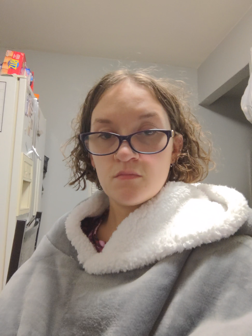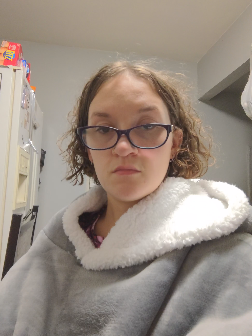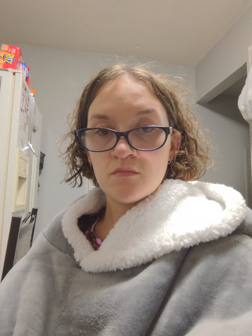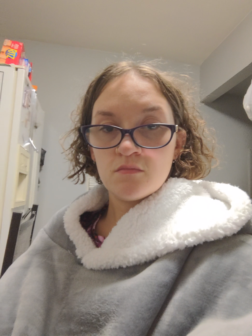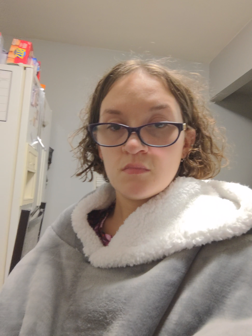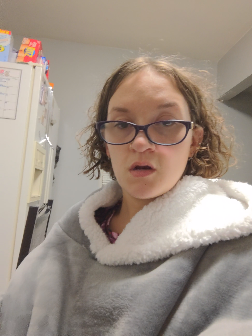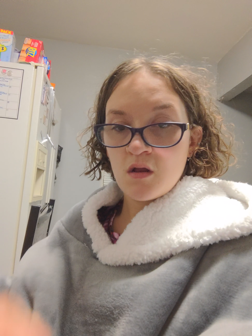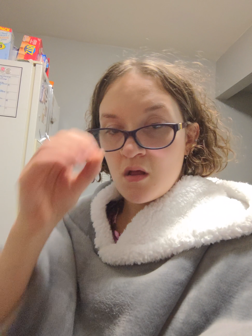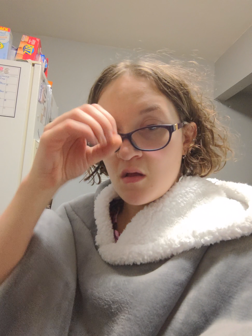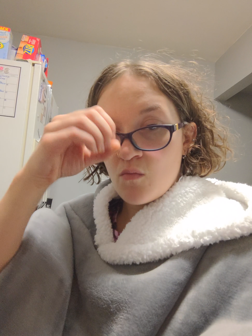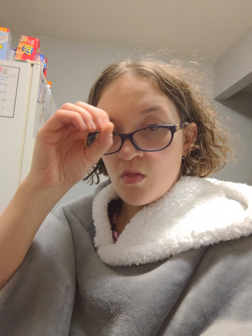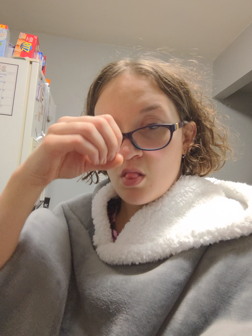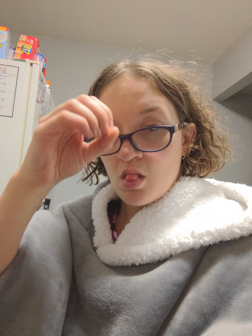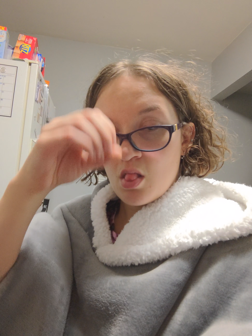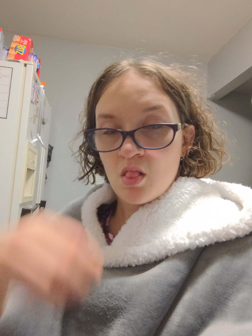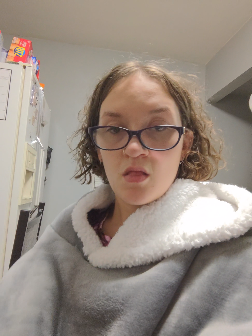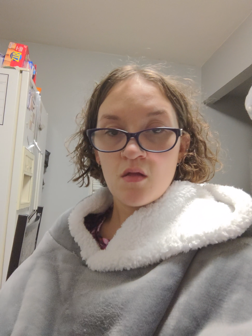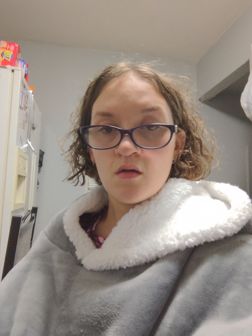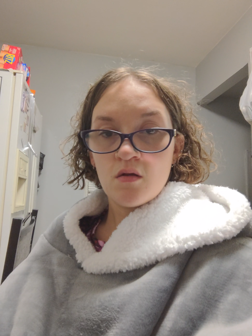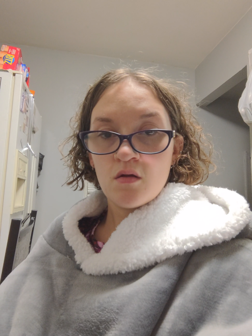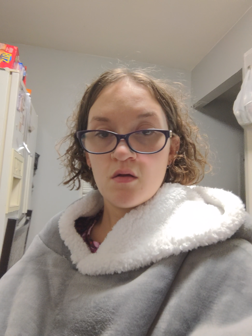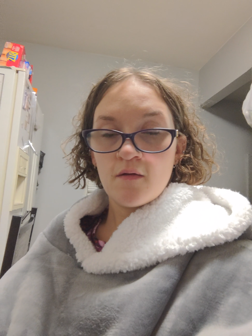owl